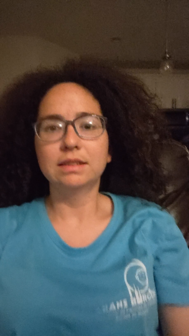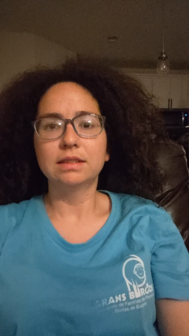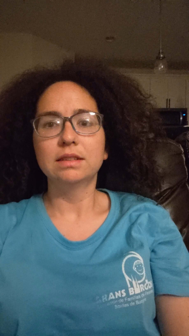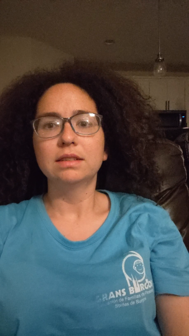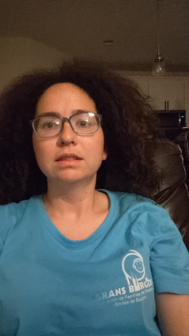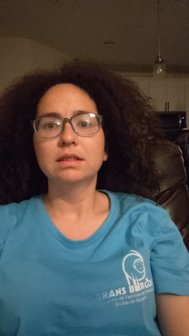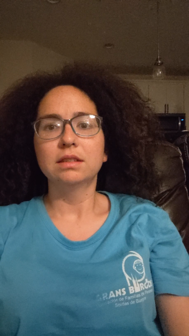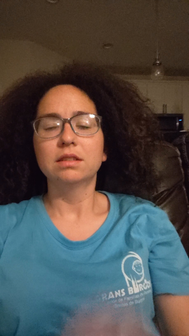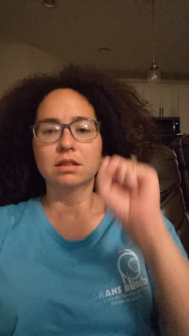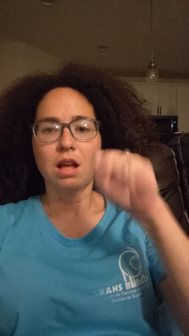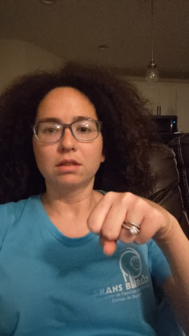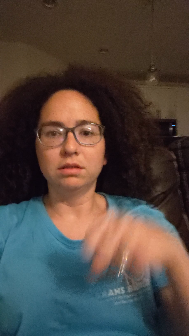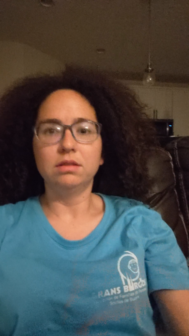could